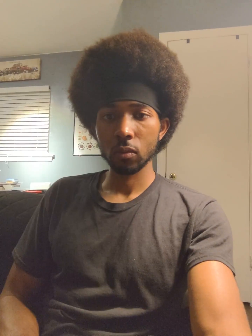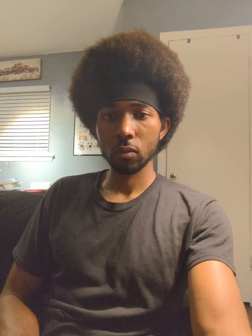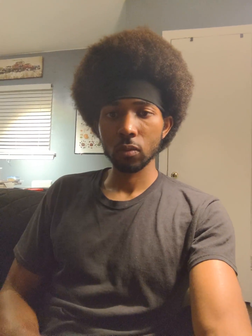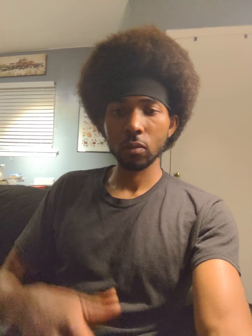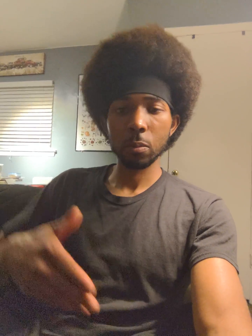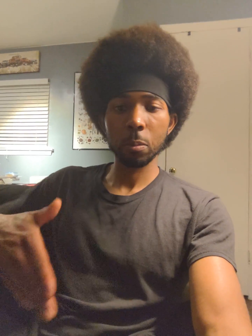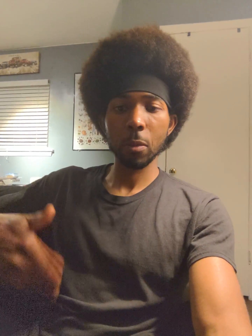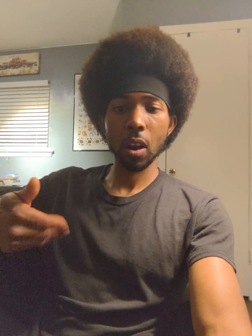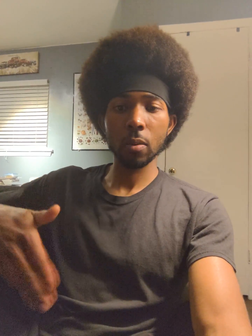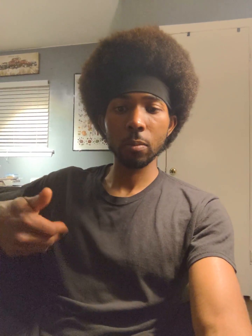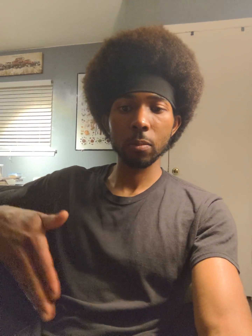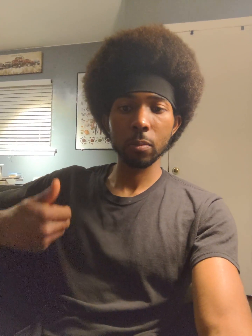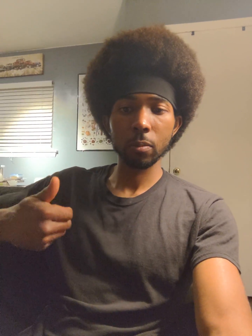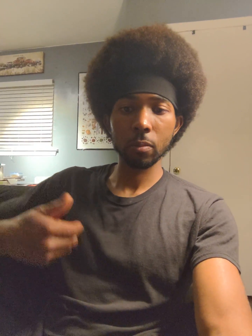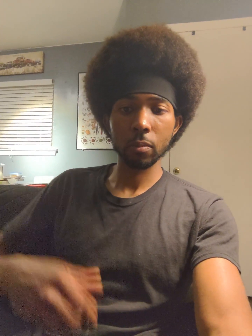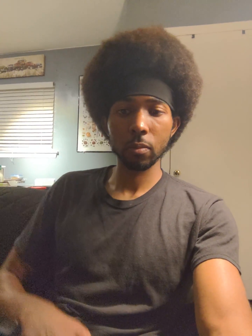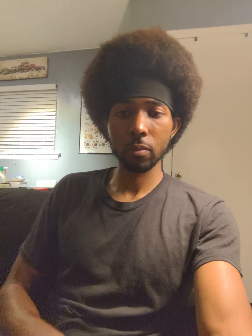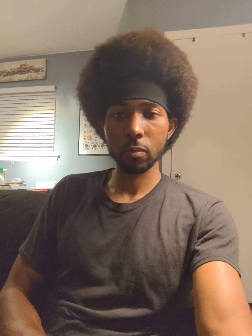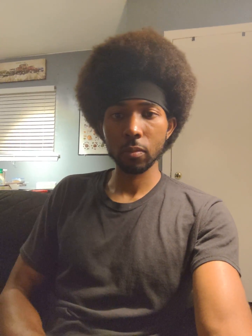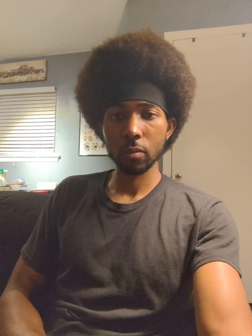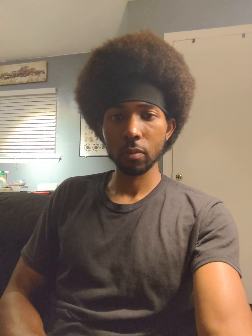pants